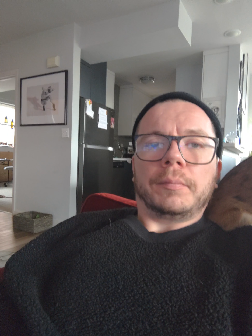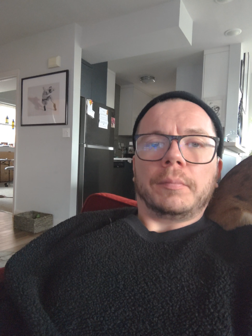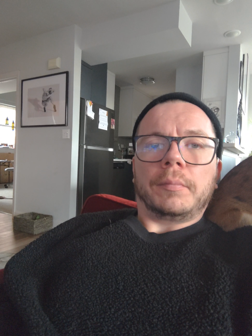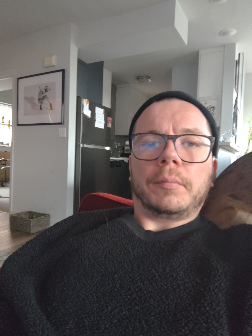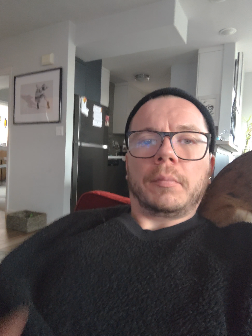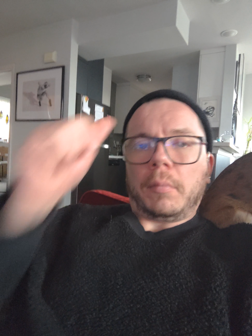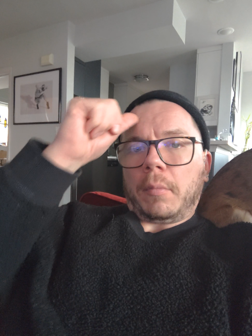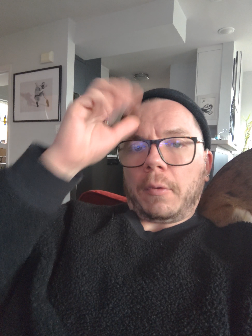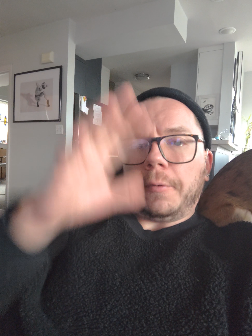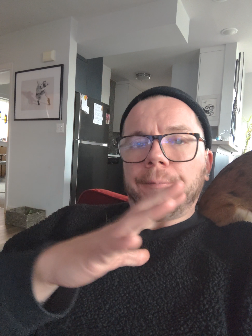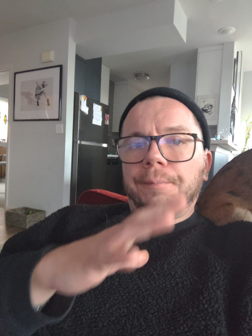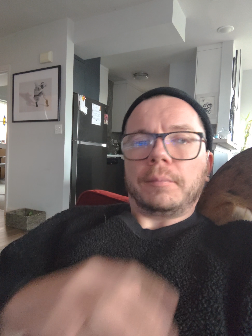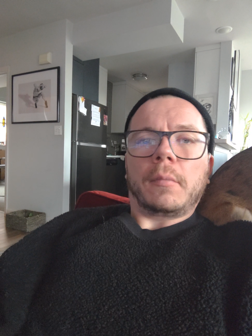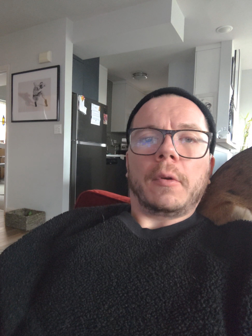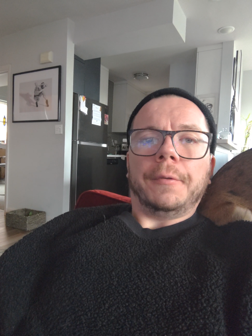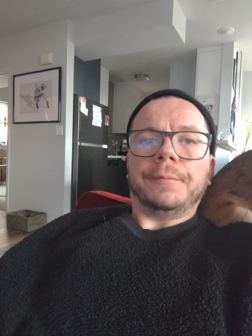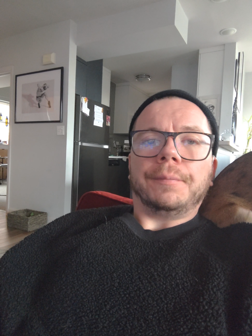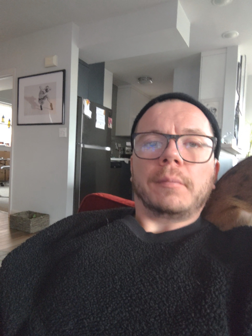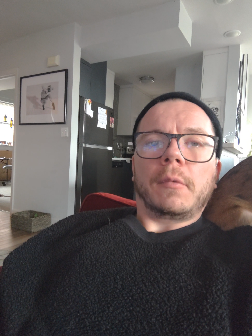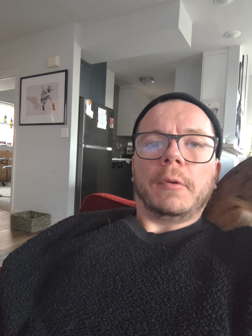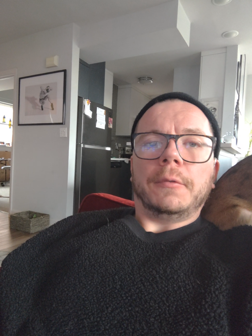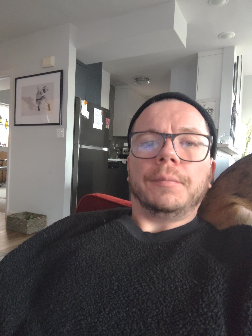man